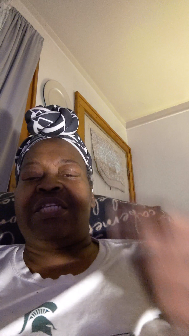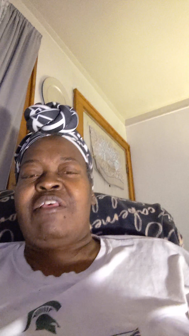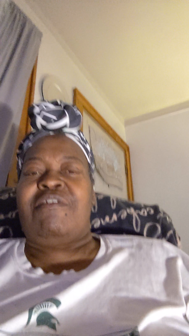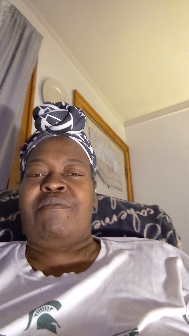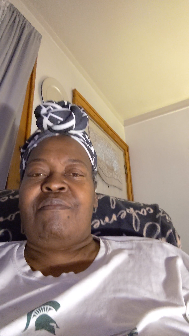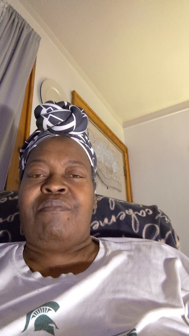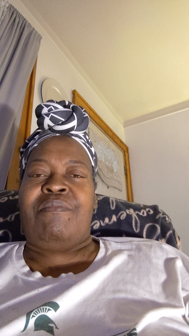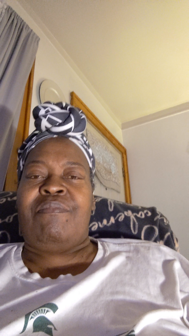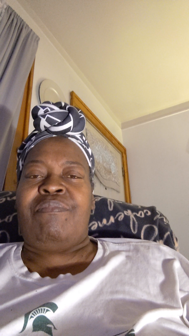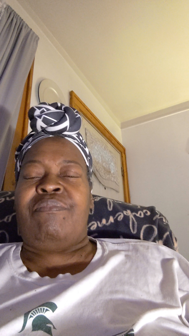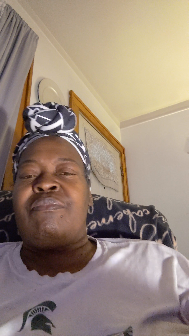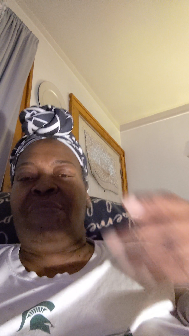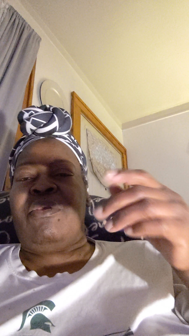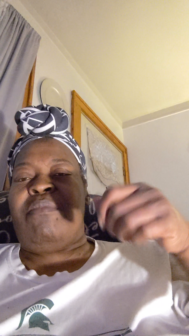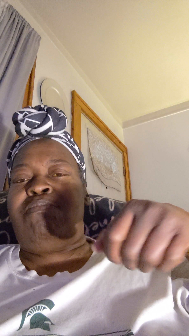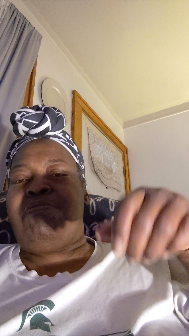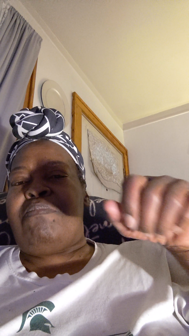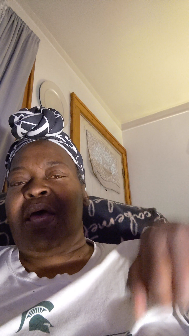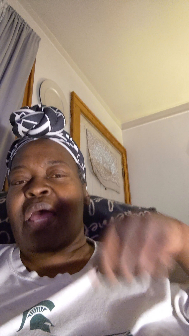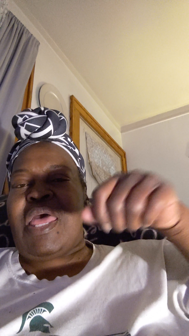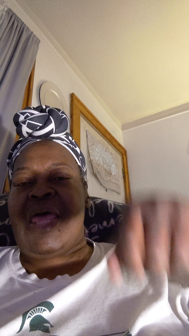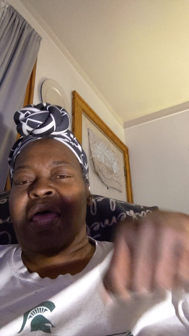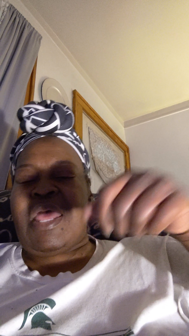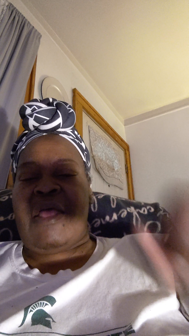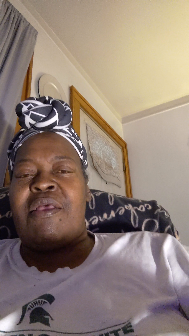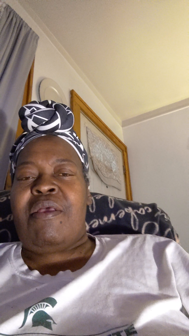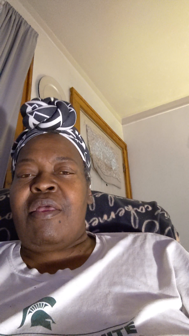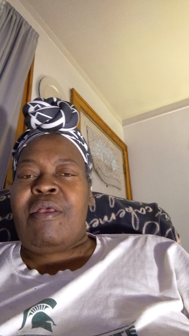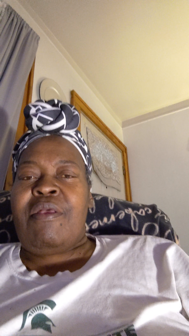bicycle